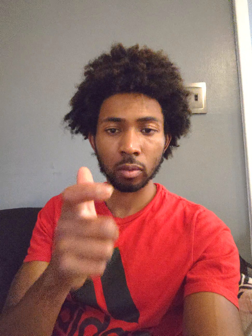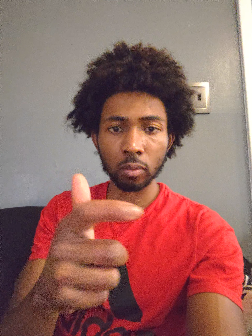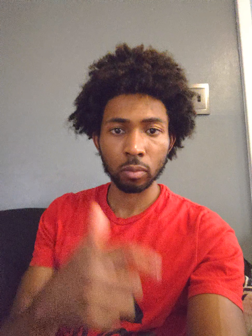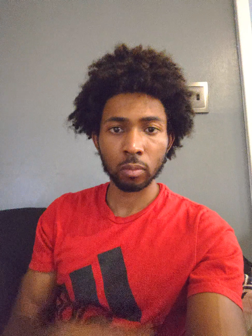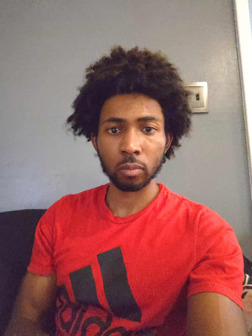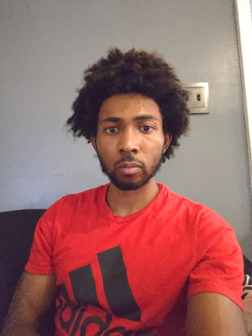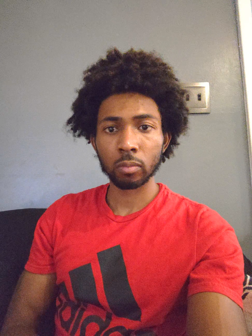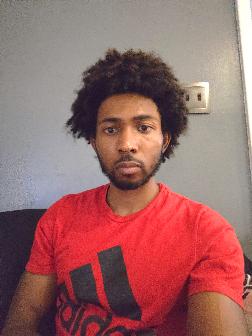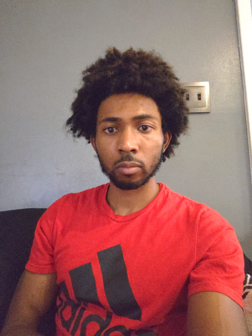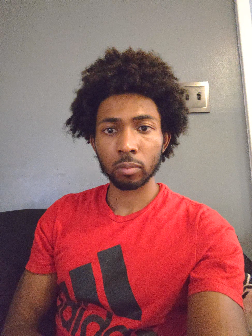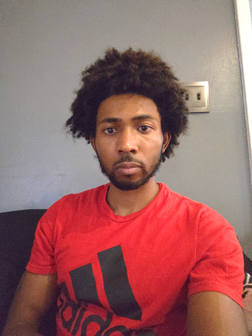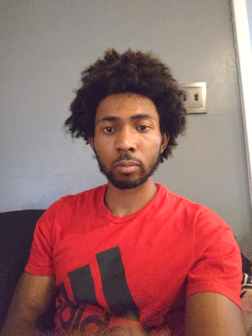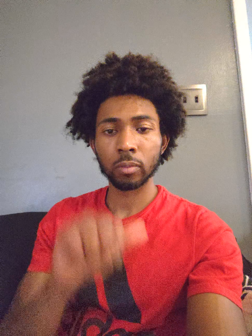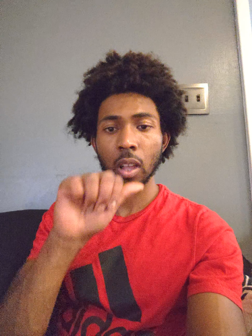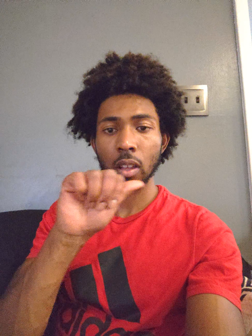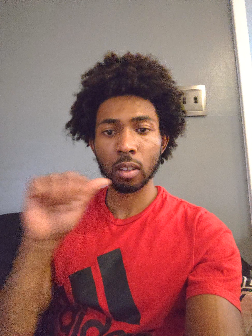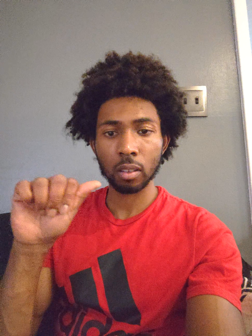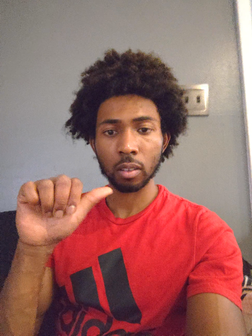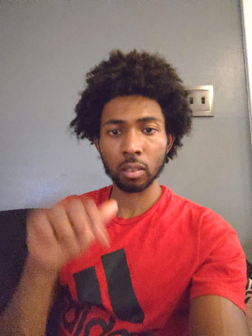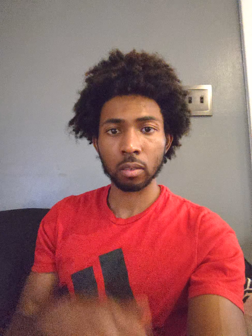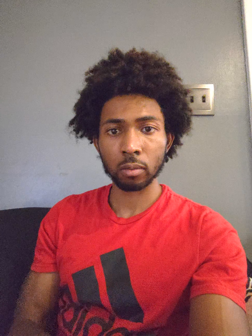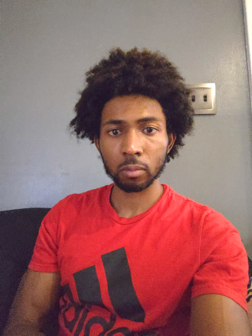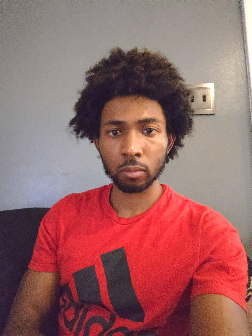a